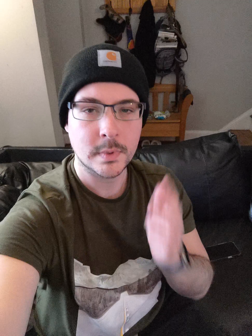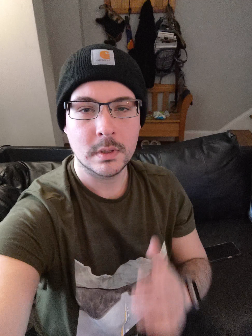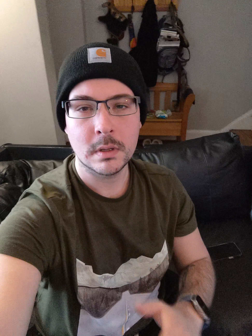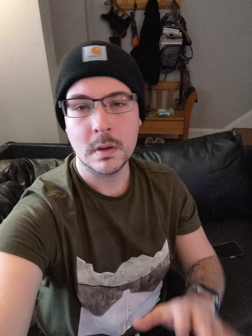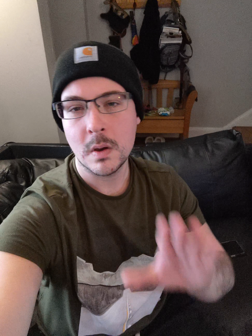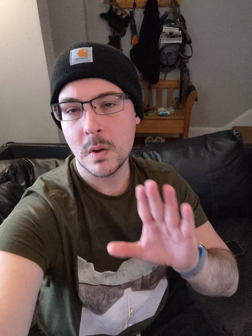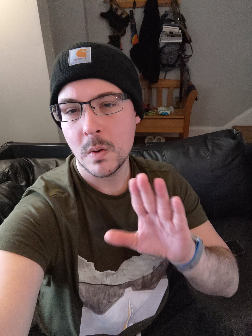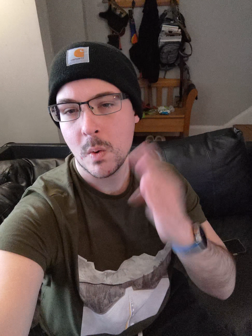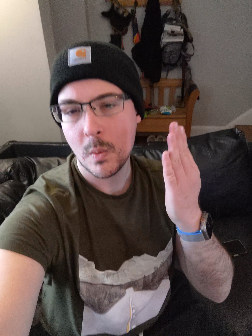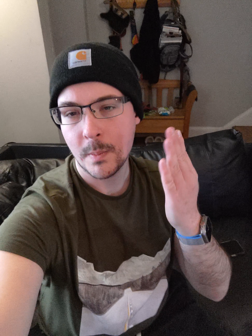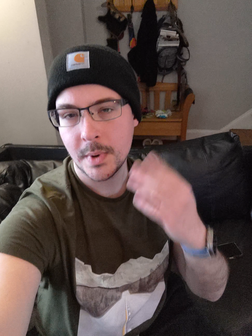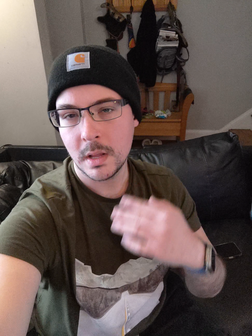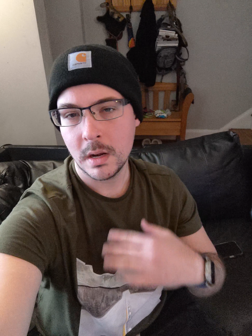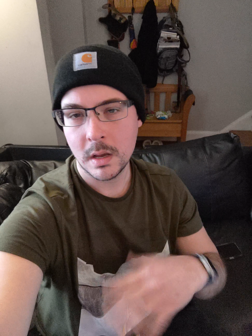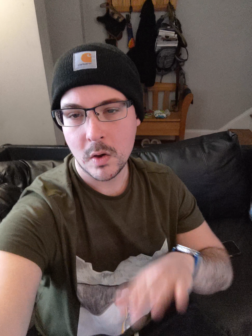open